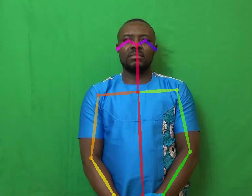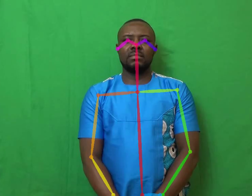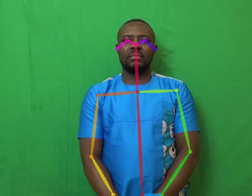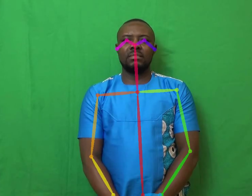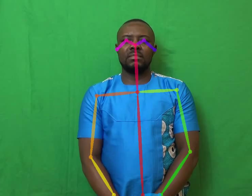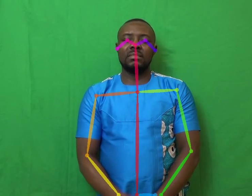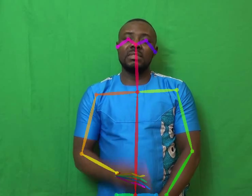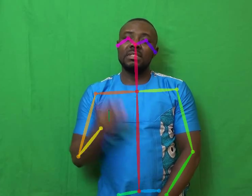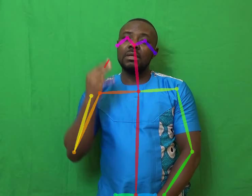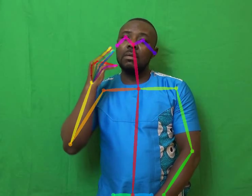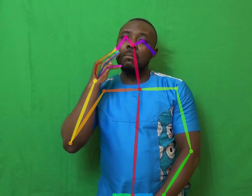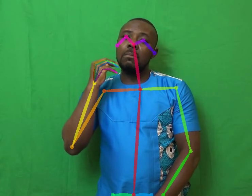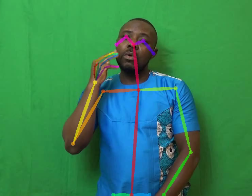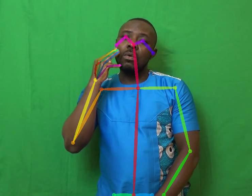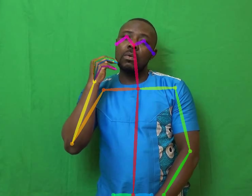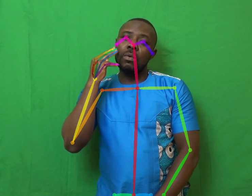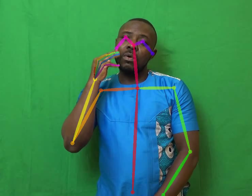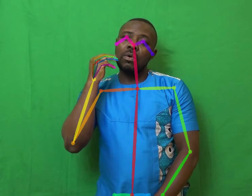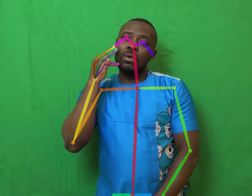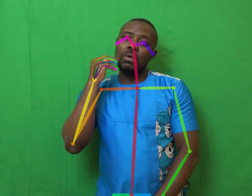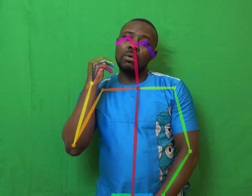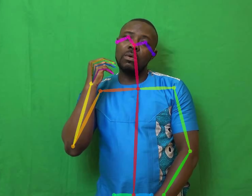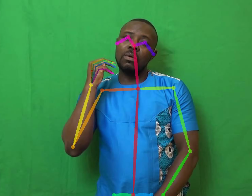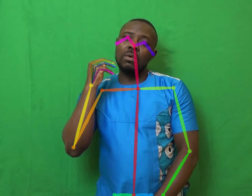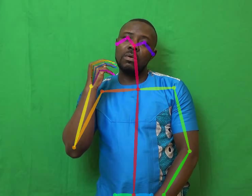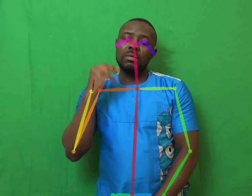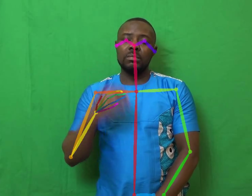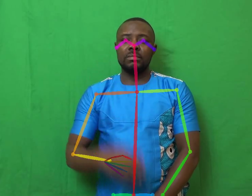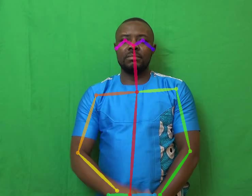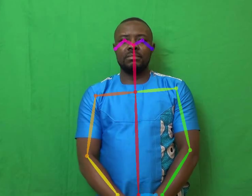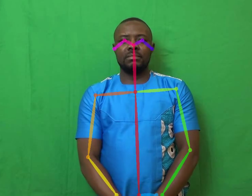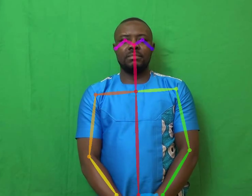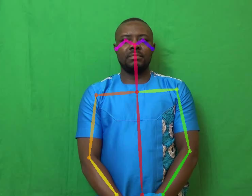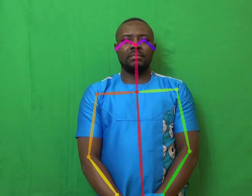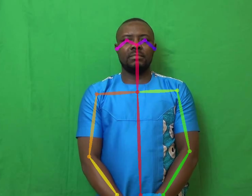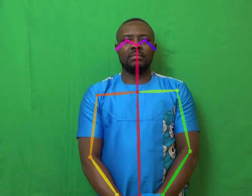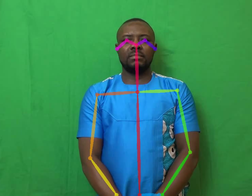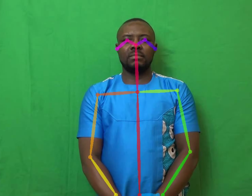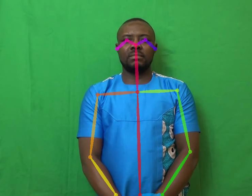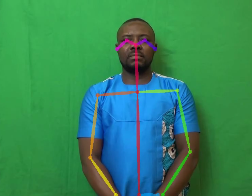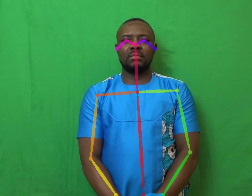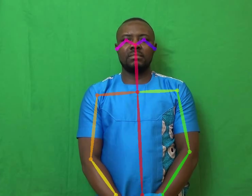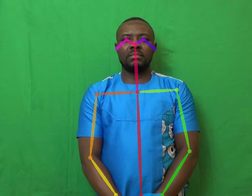the Mormons